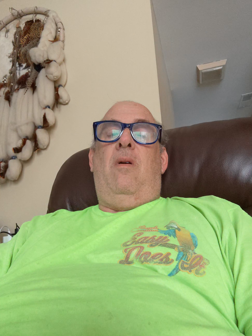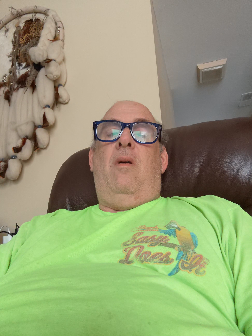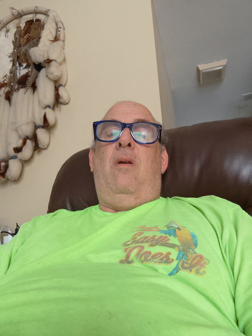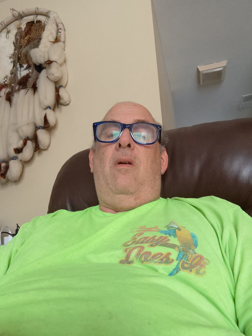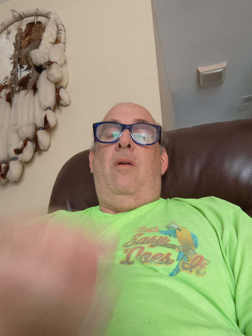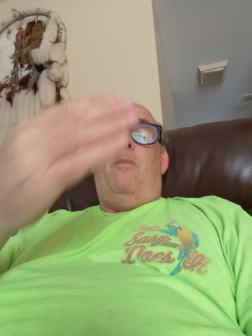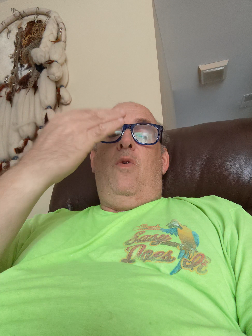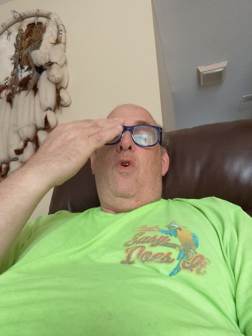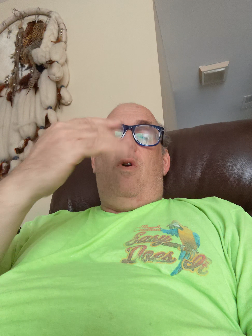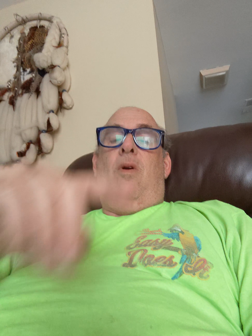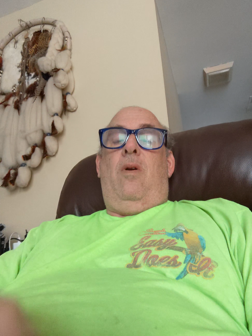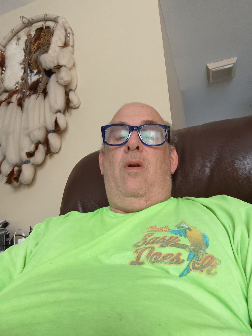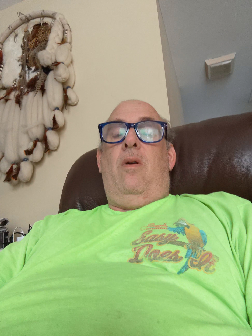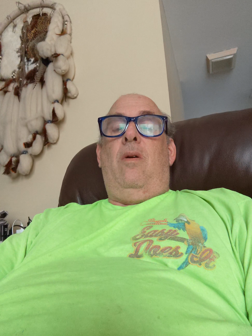morning